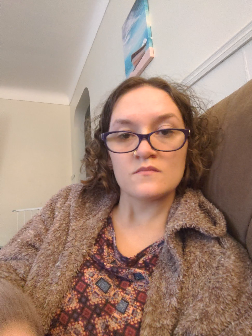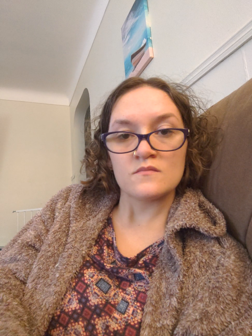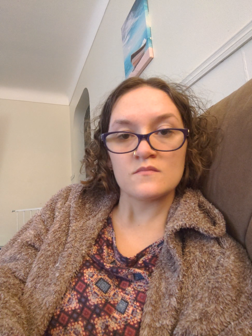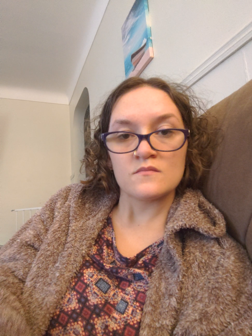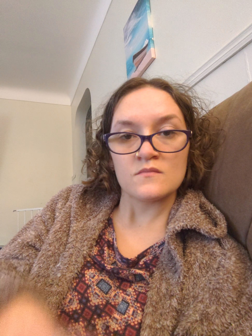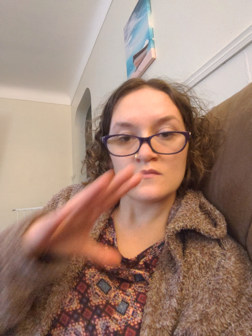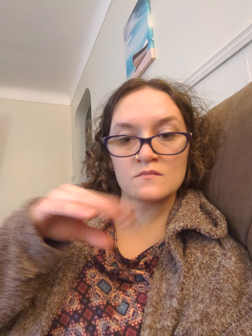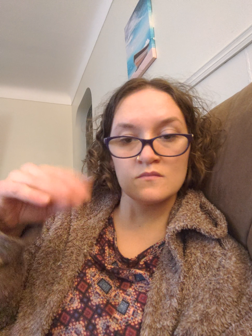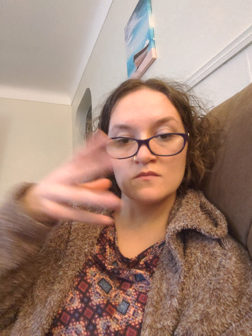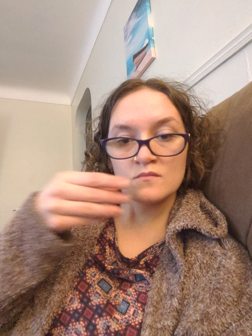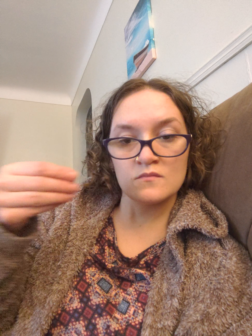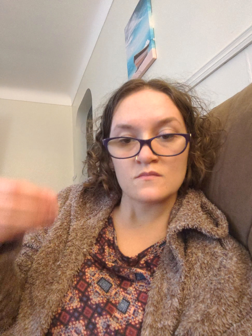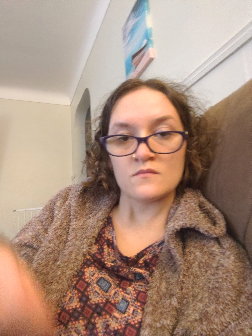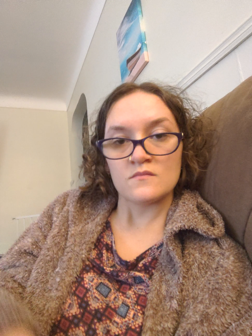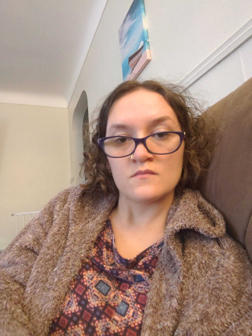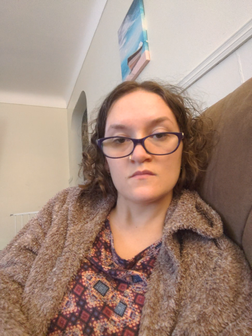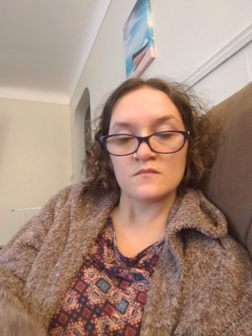story